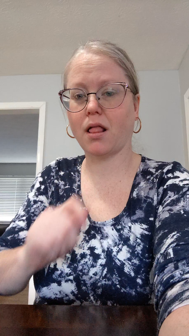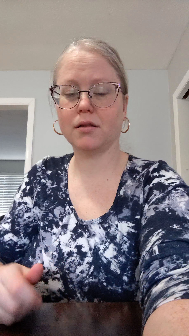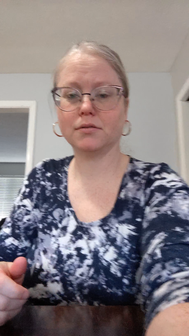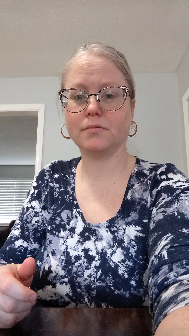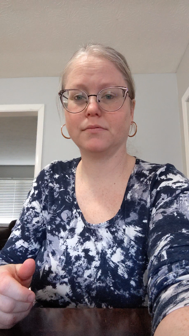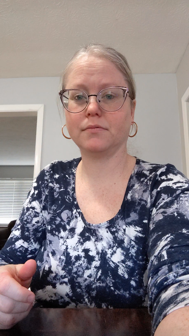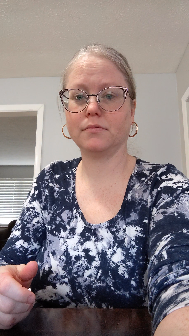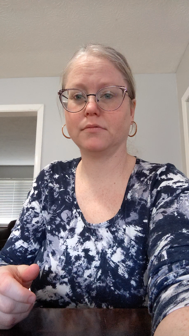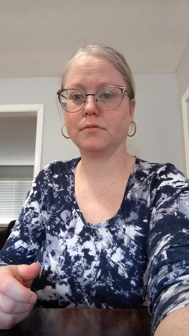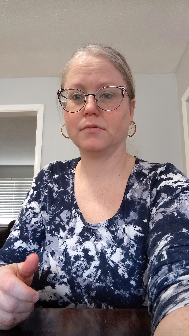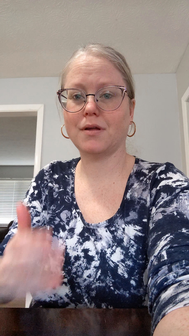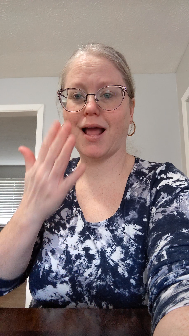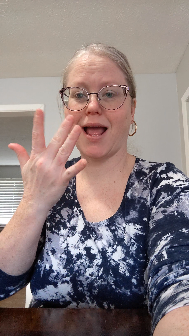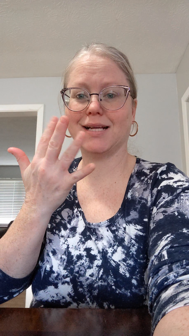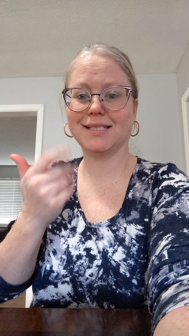hand